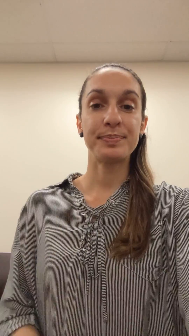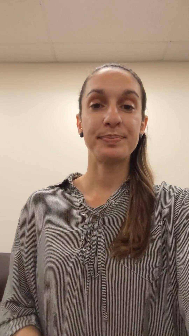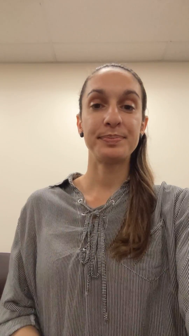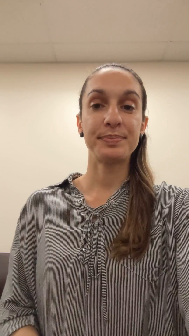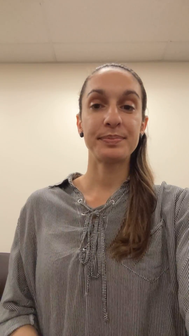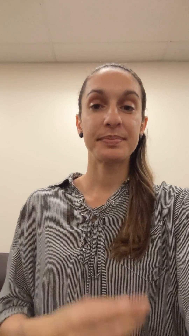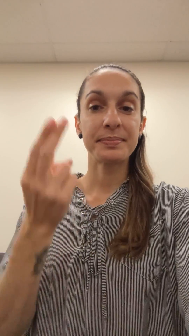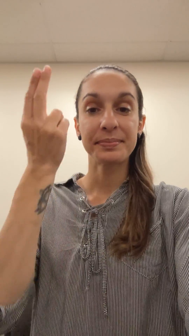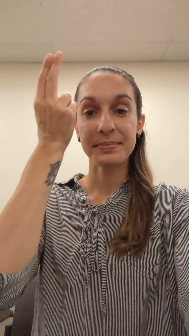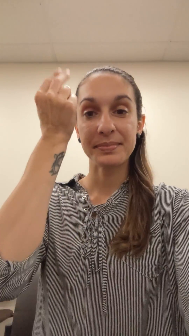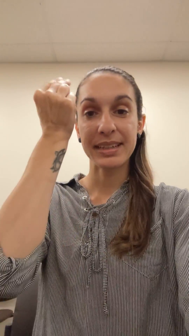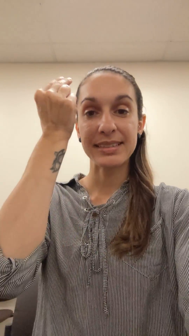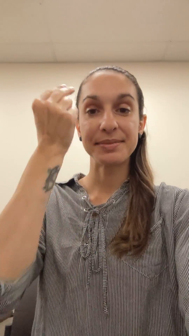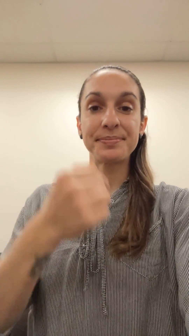bunny